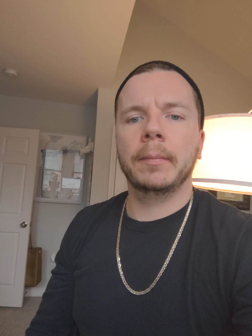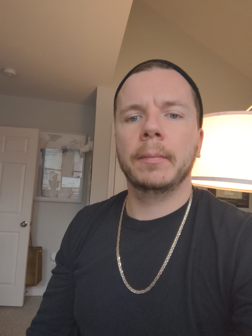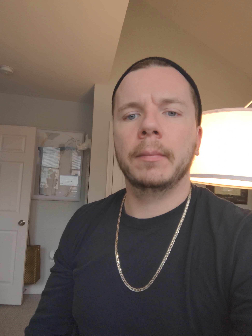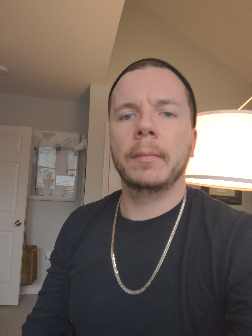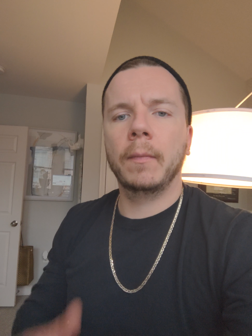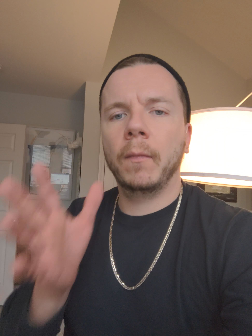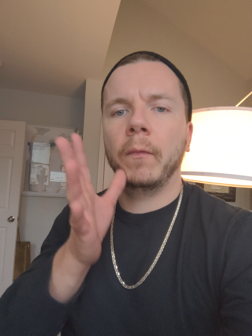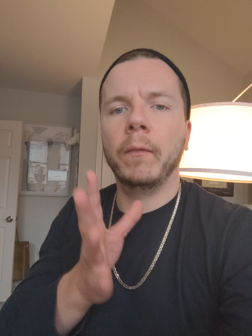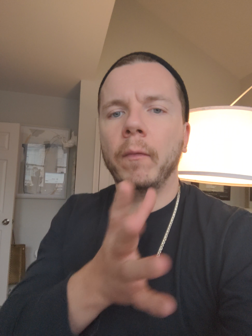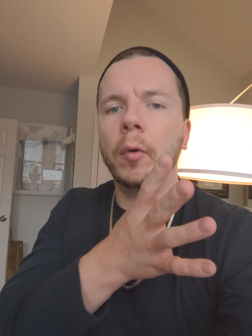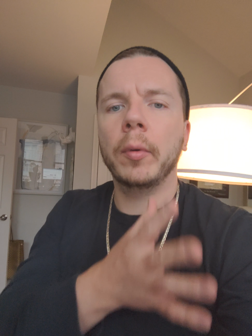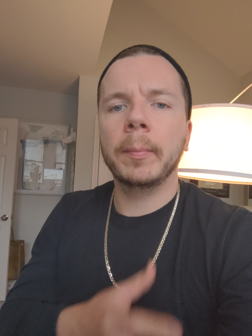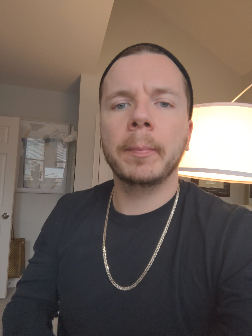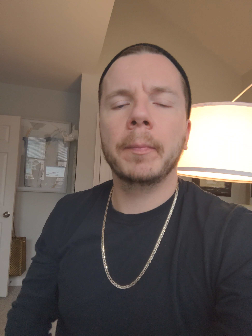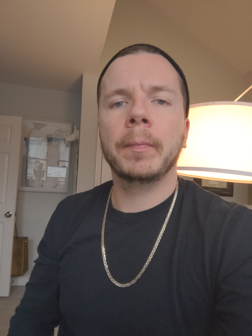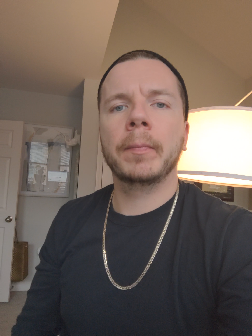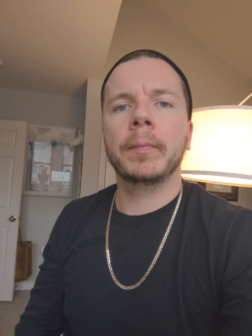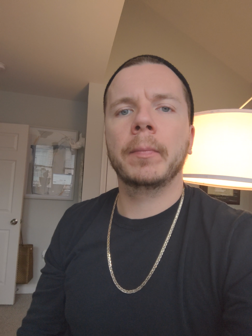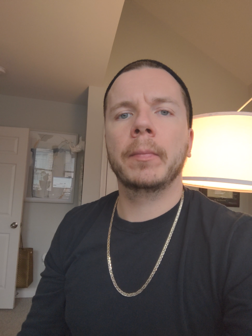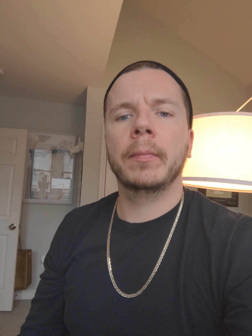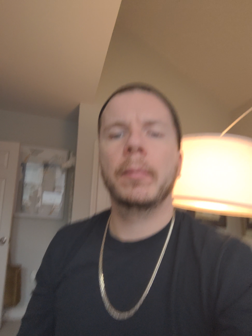farm